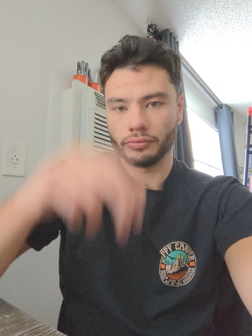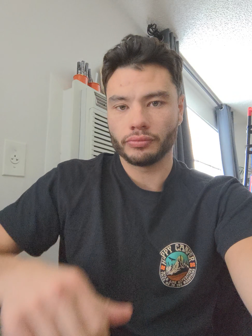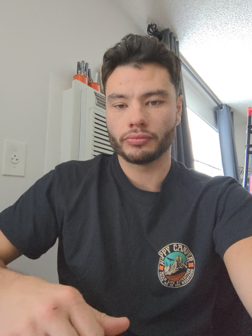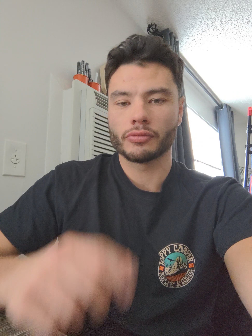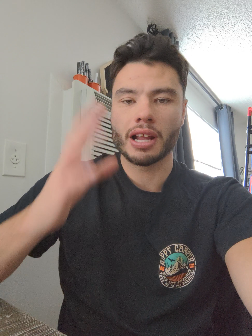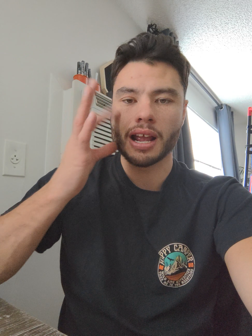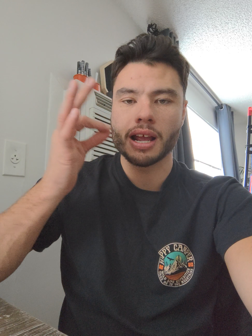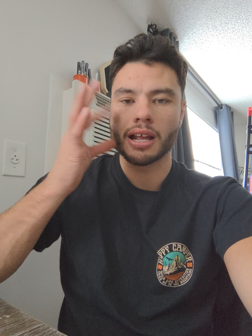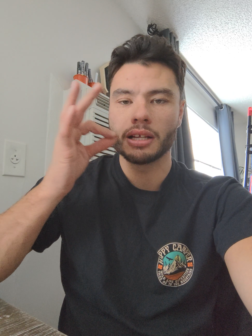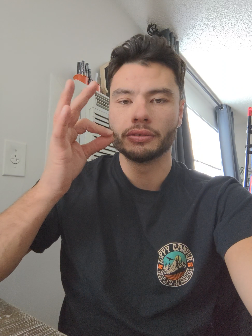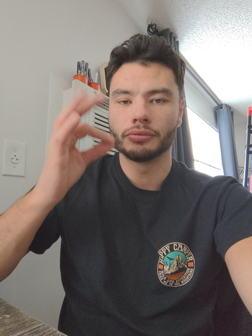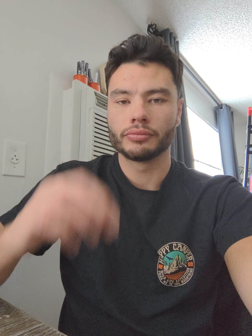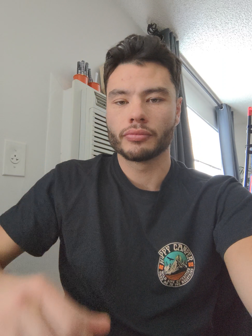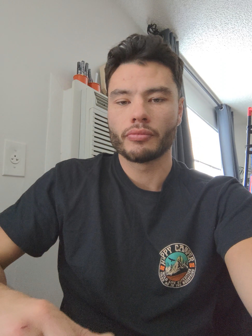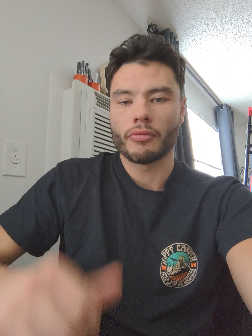cat